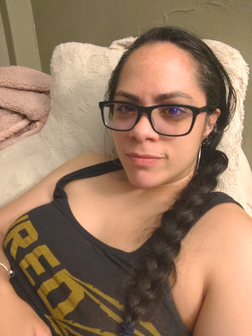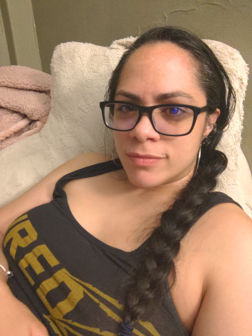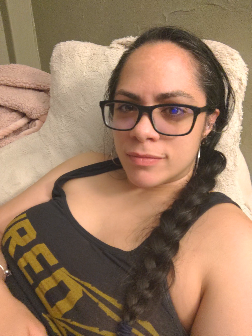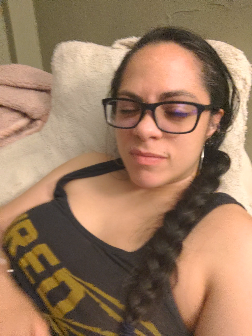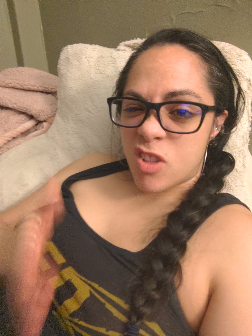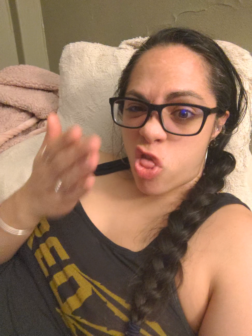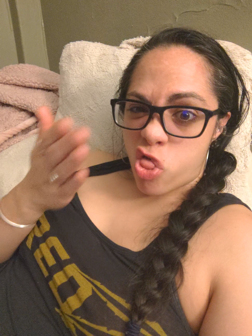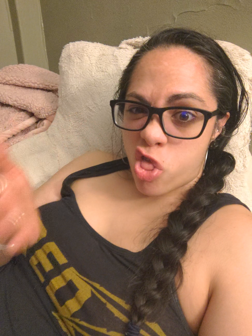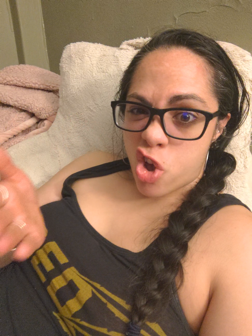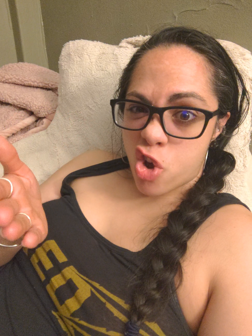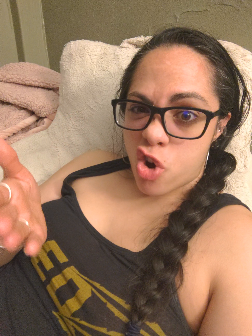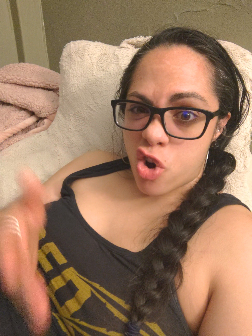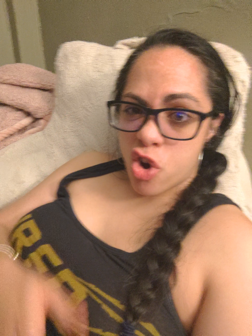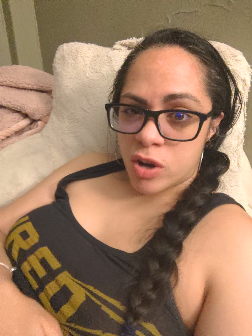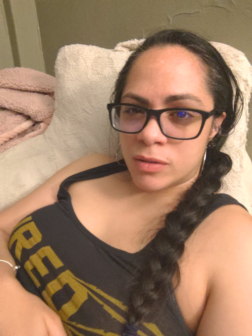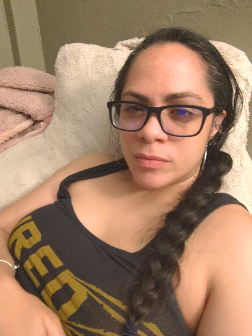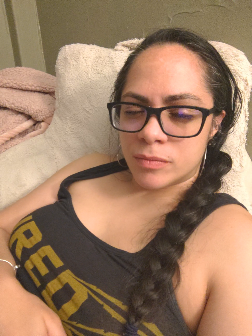there